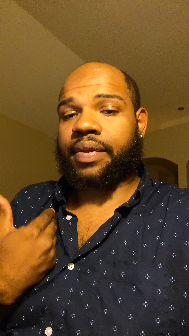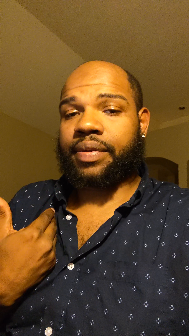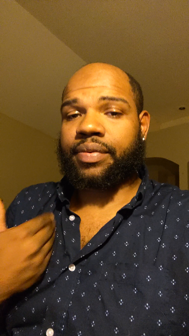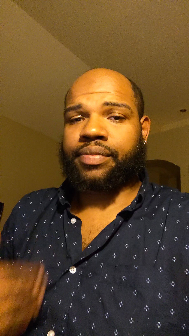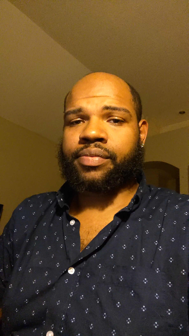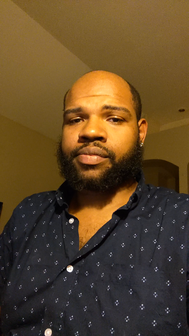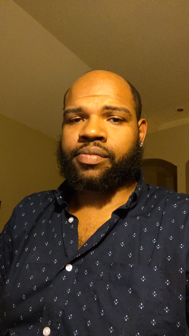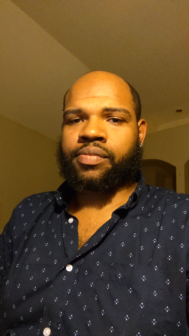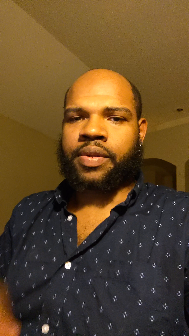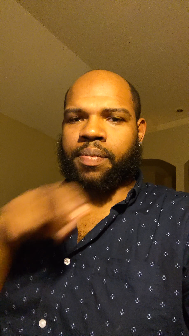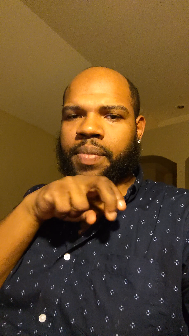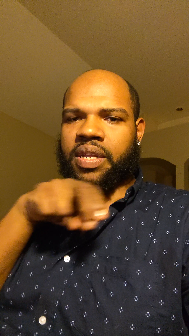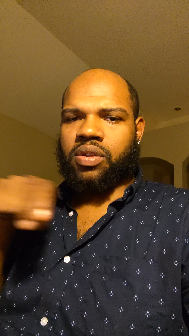bench